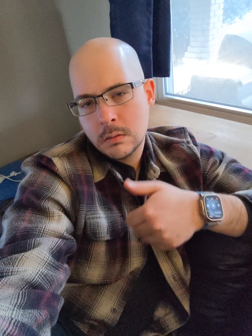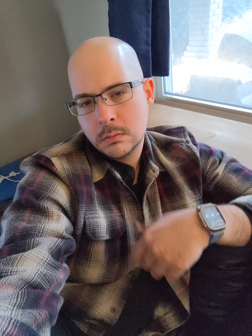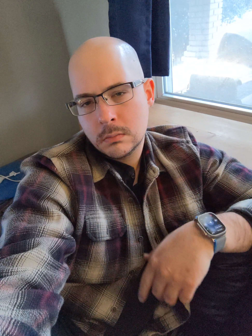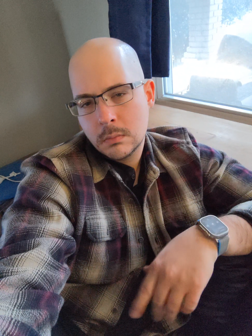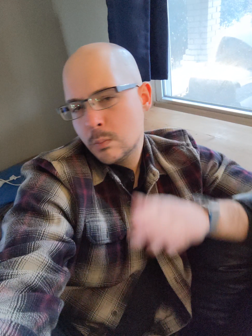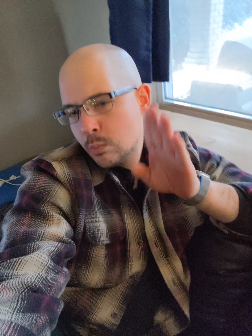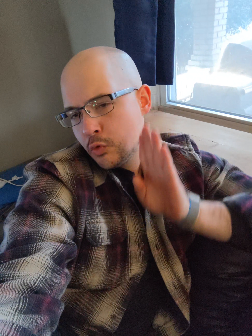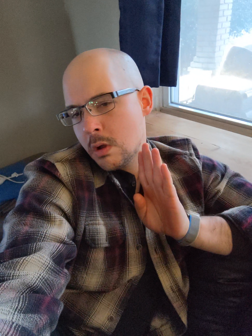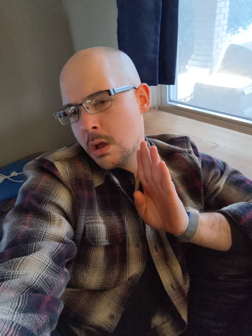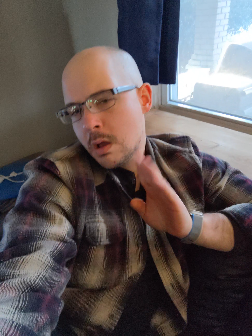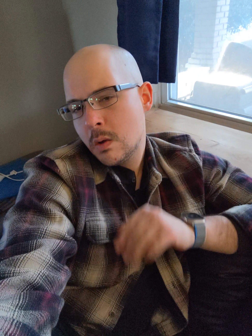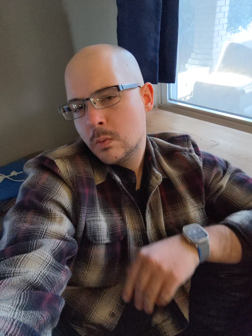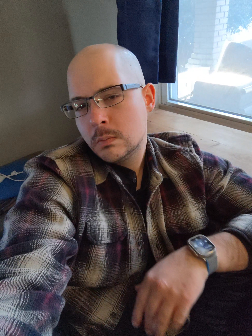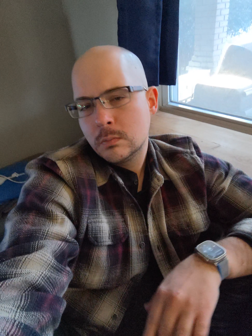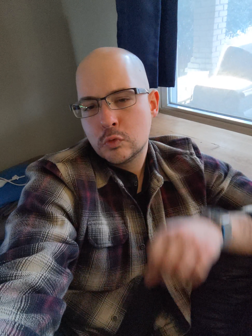brown